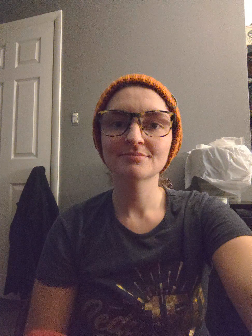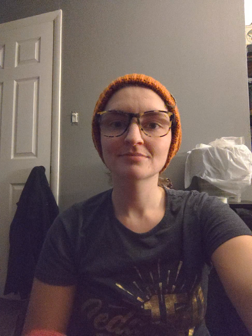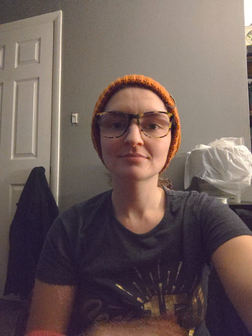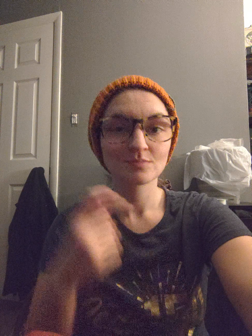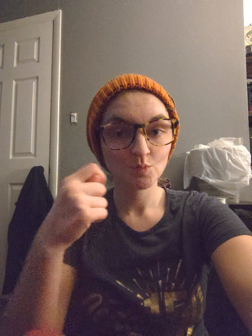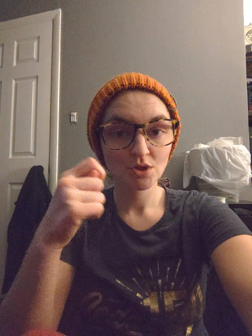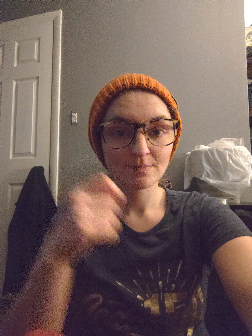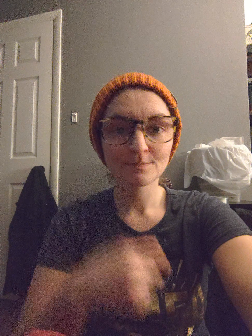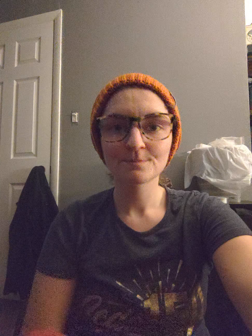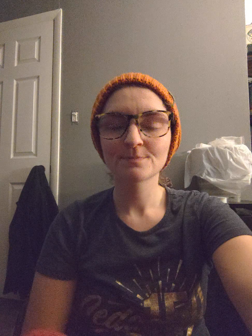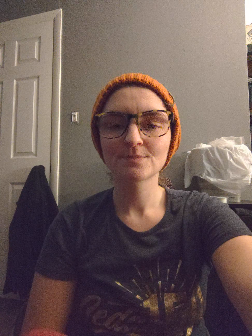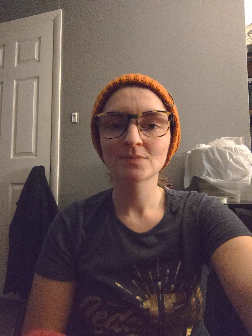toy